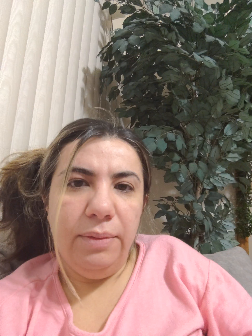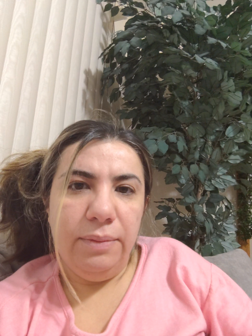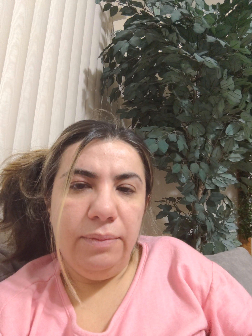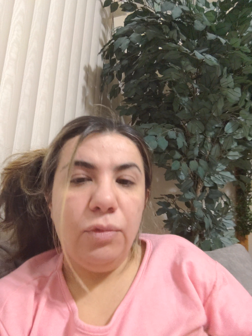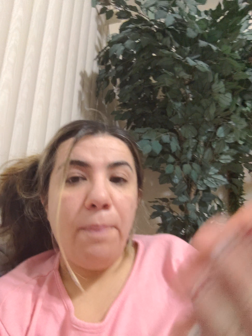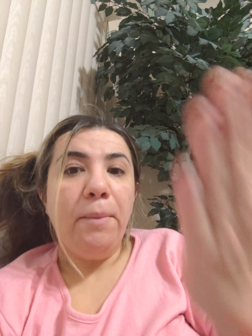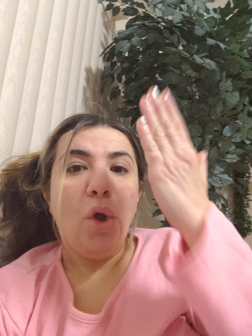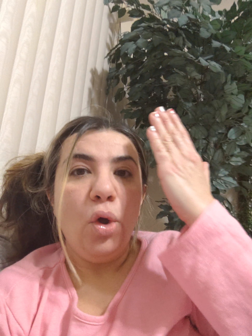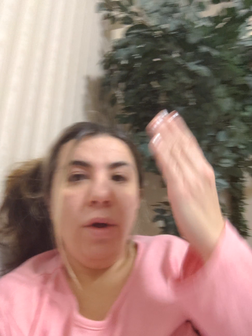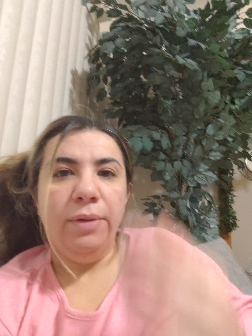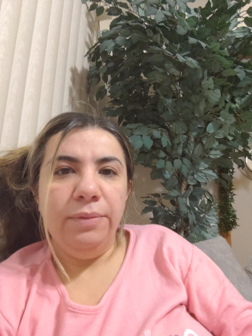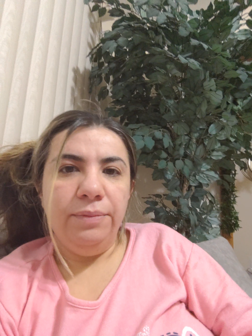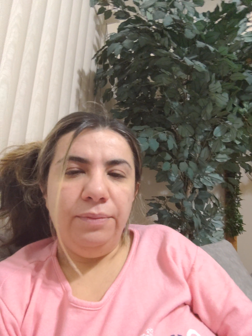morning